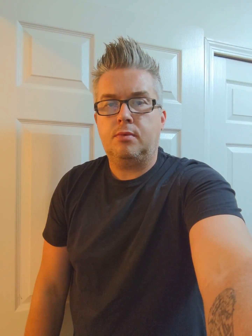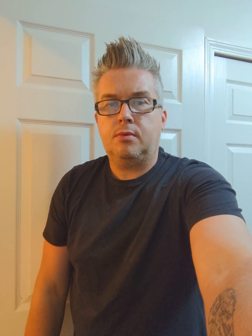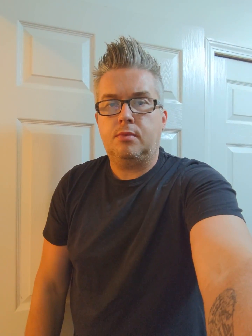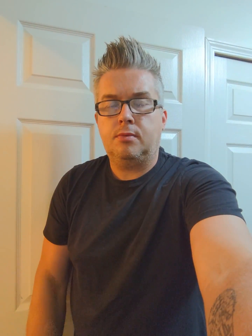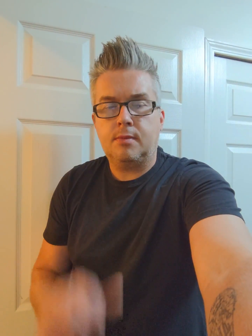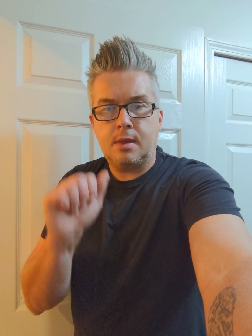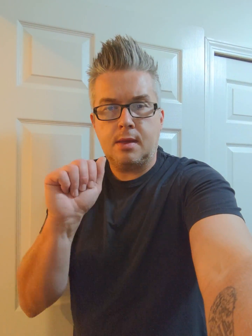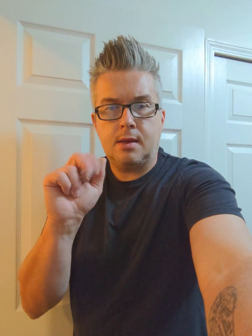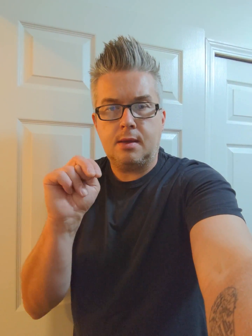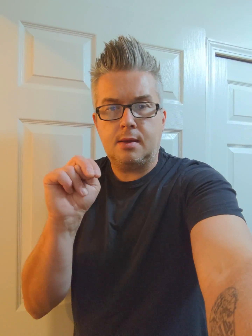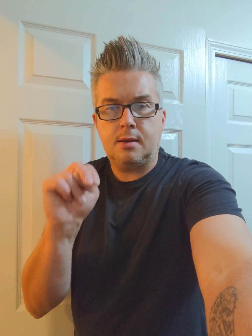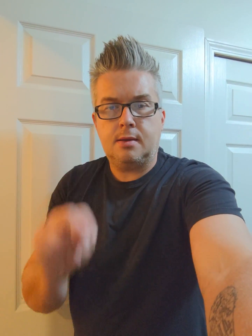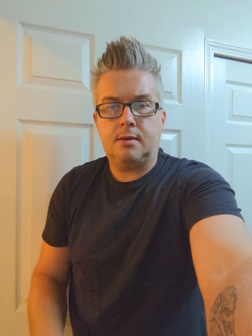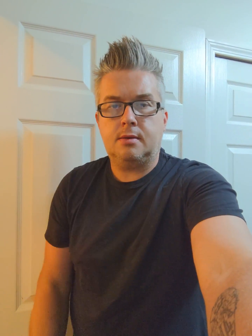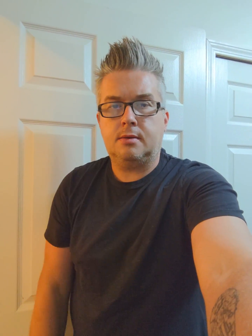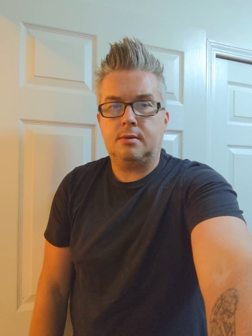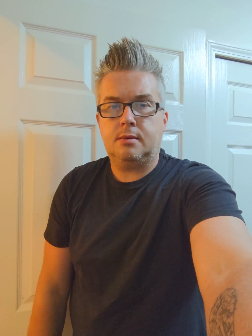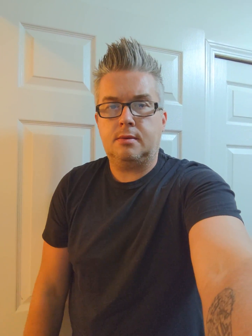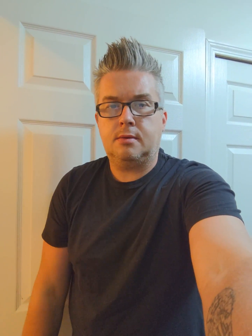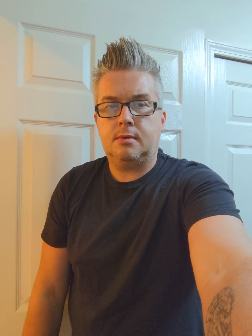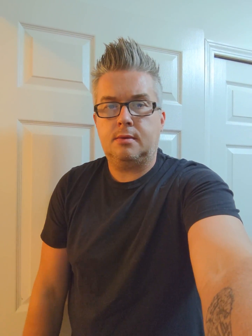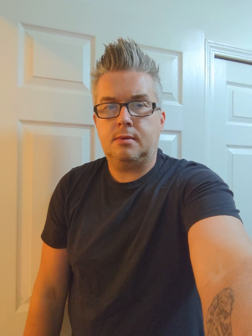an